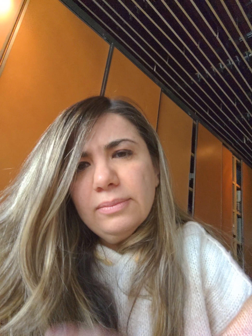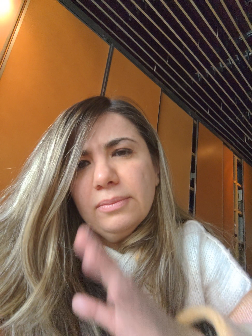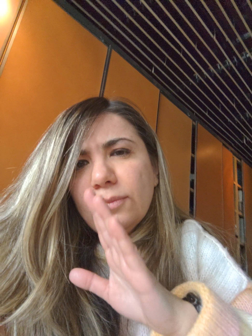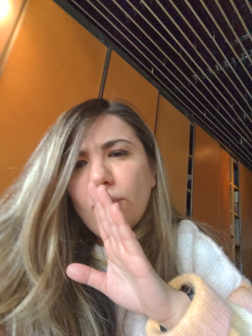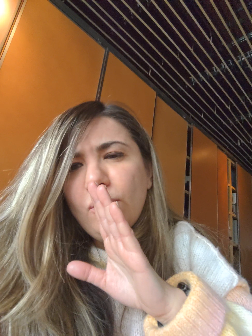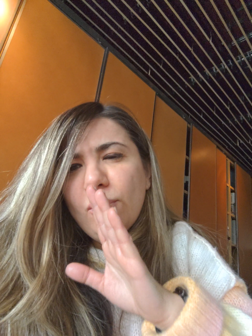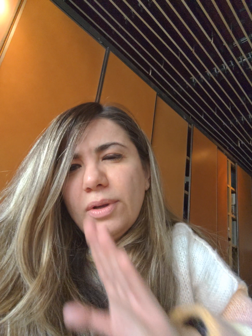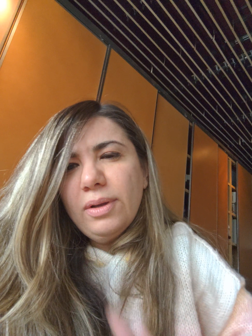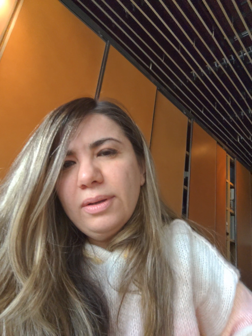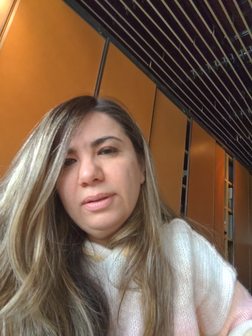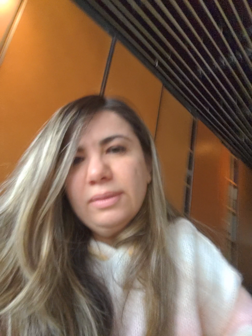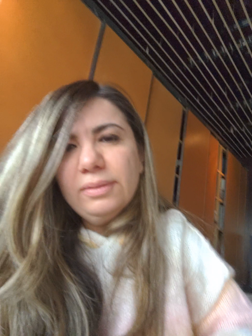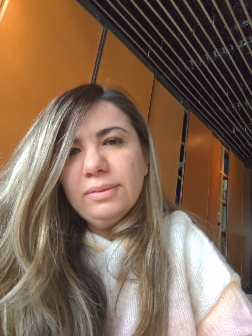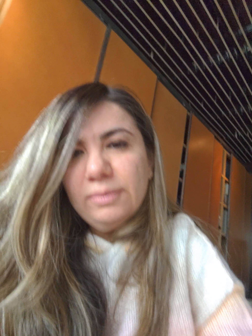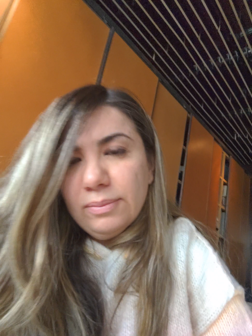quiet